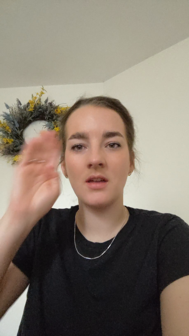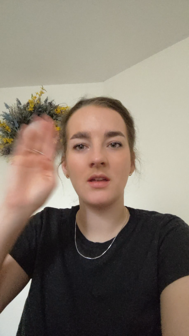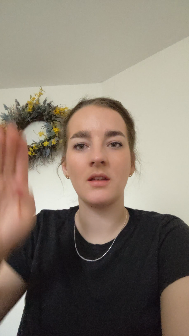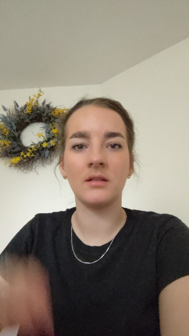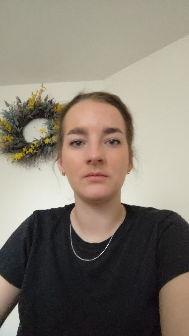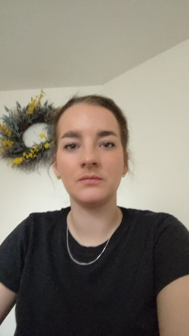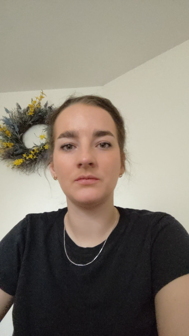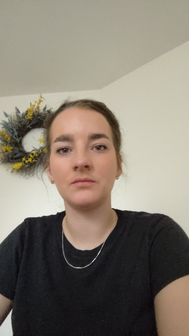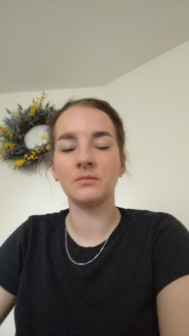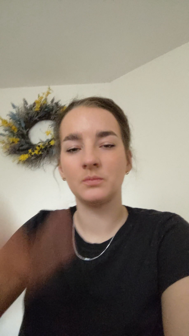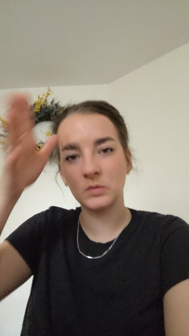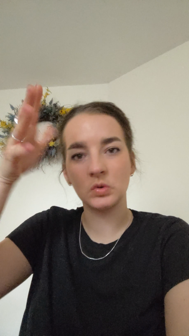moose